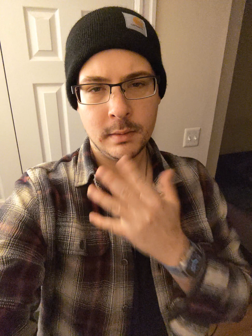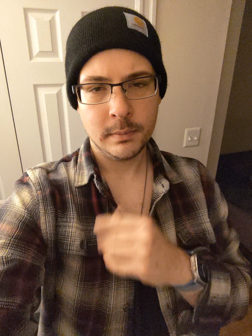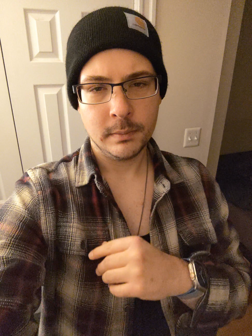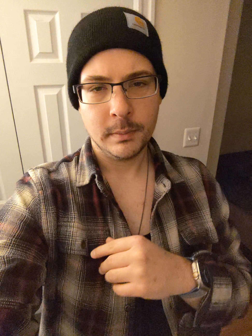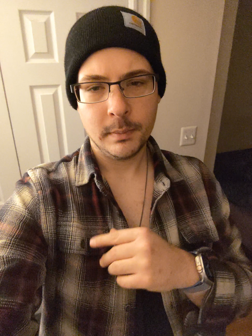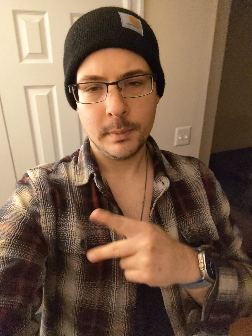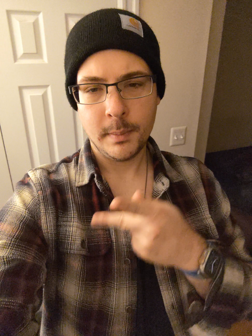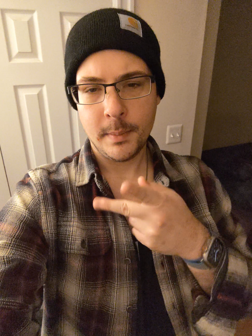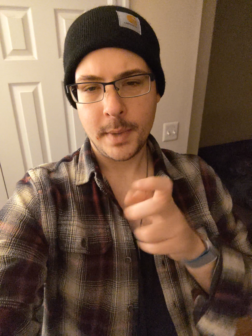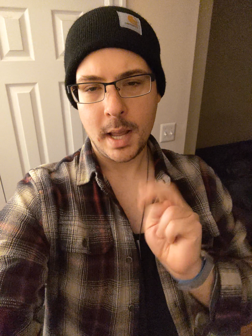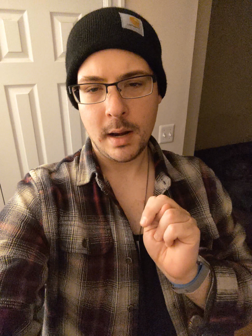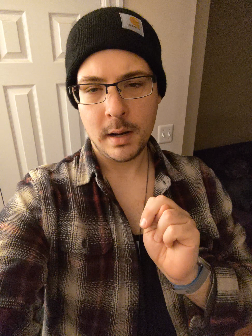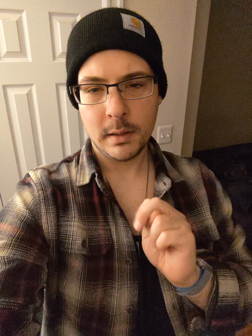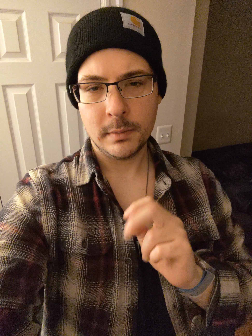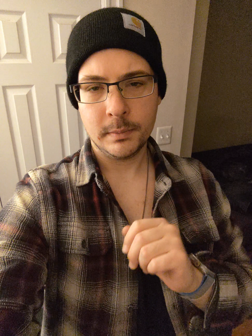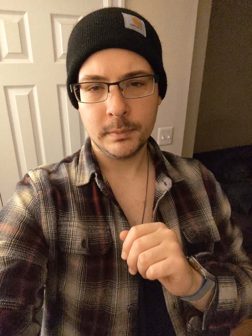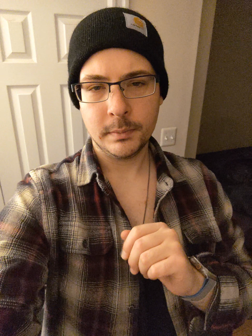pen